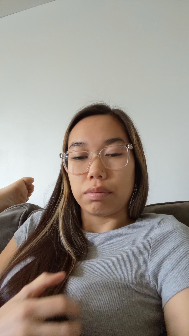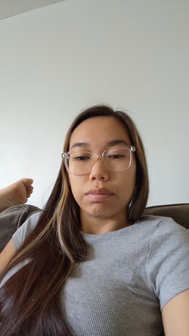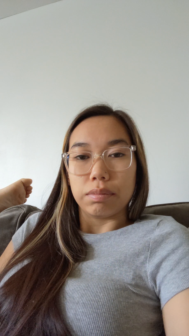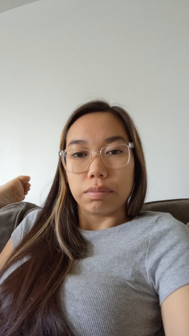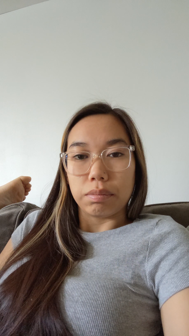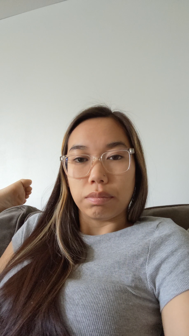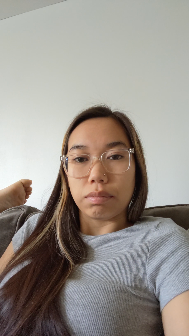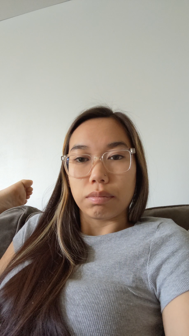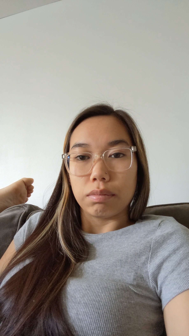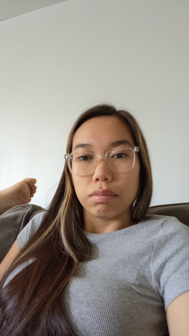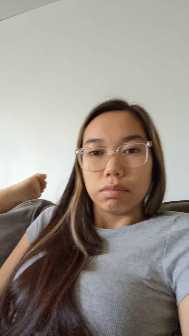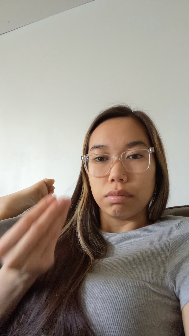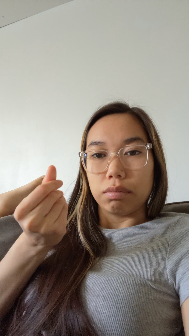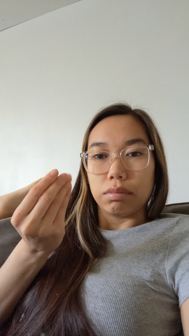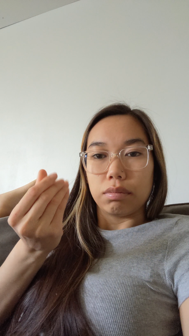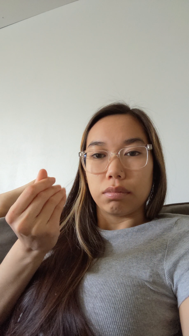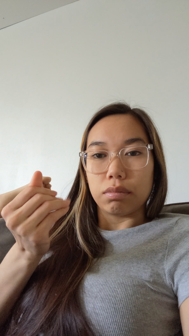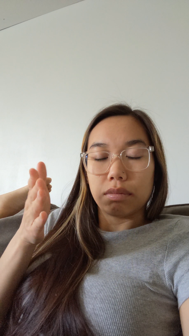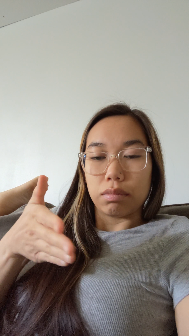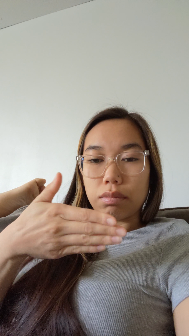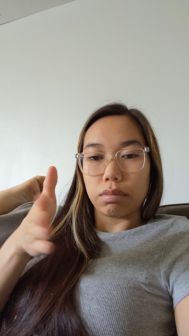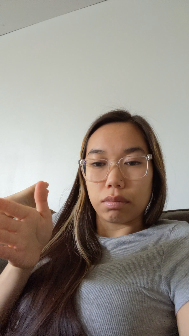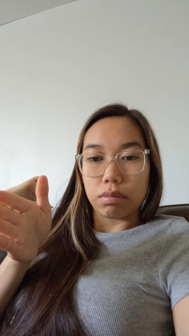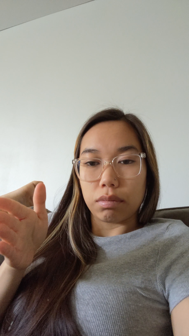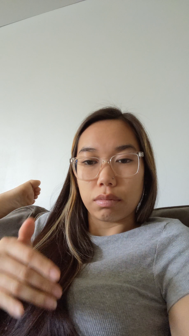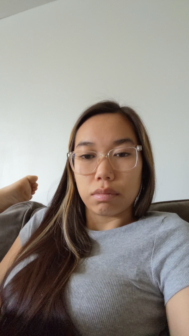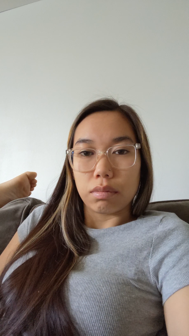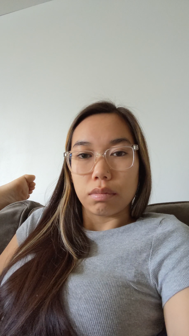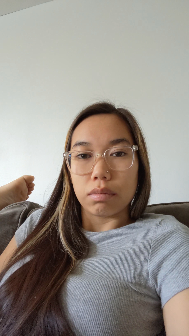sandbox